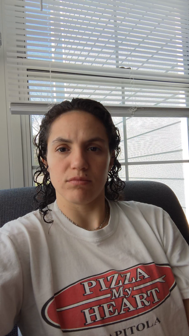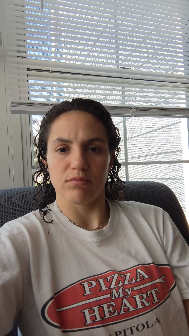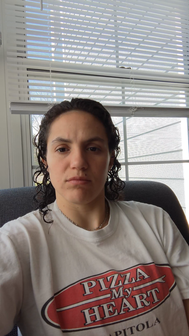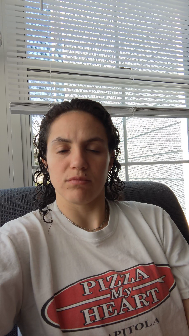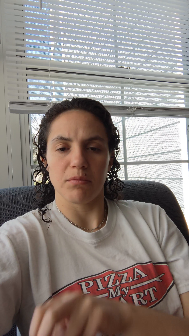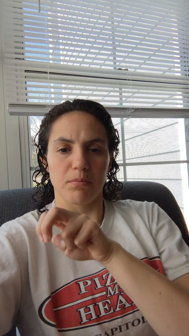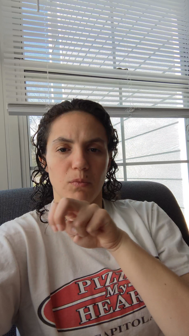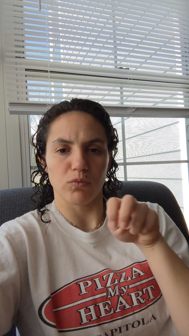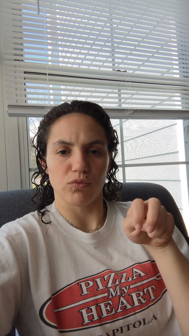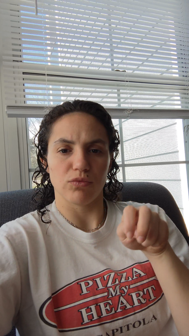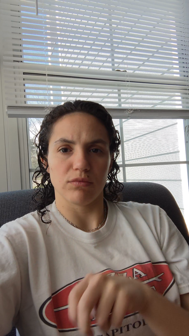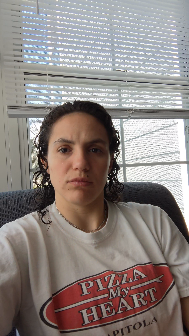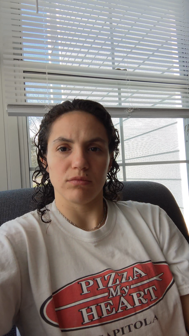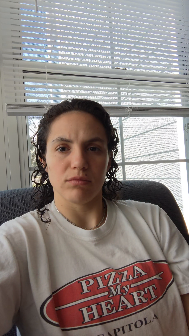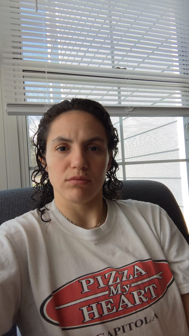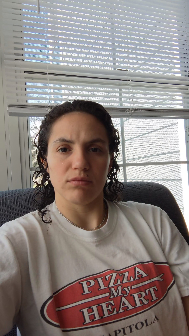porch